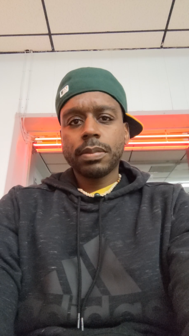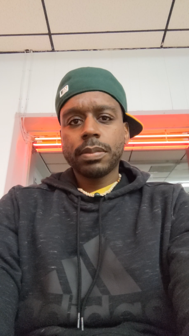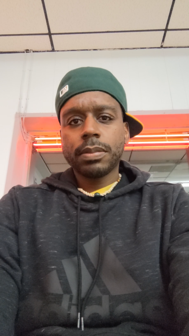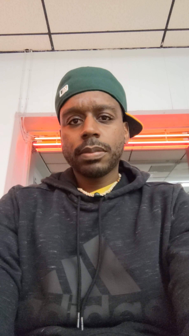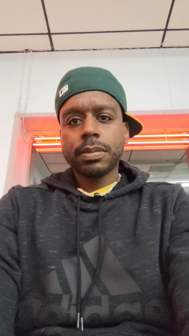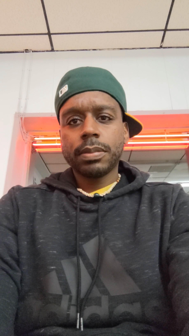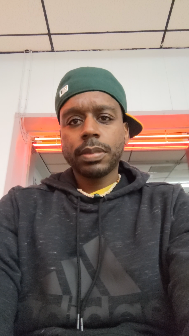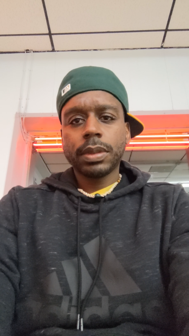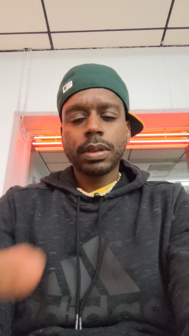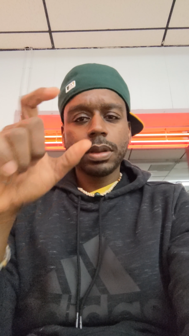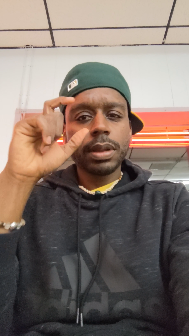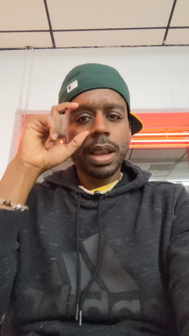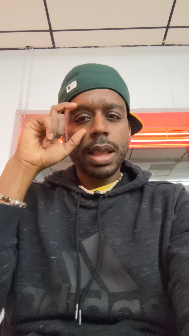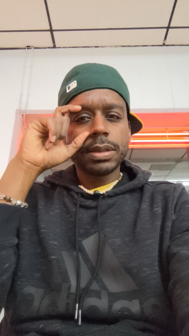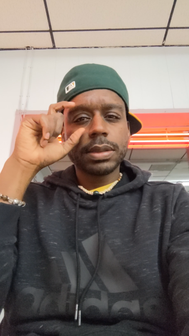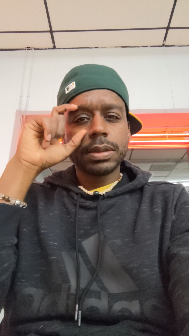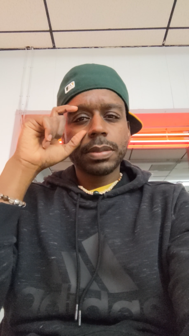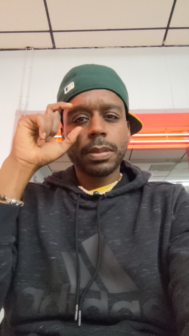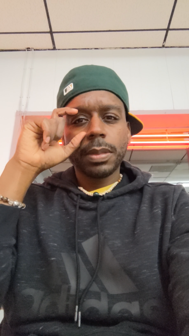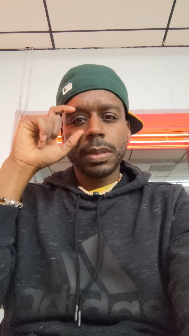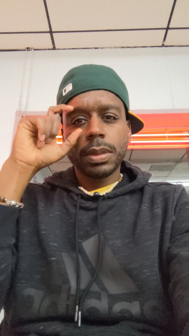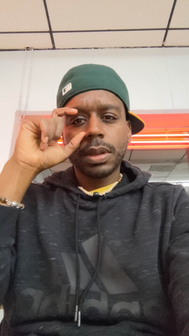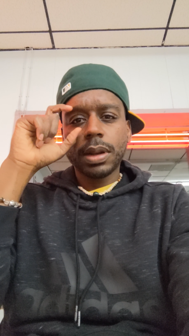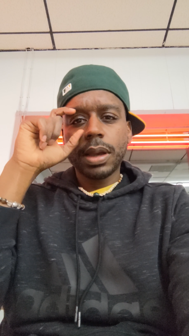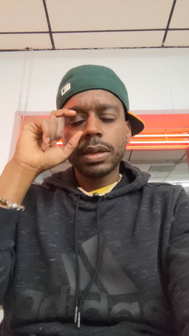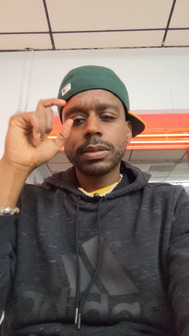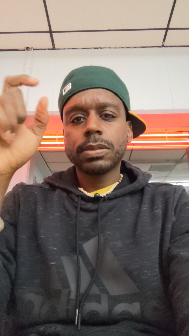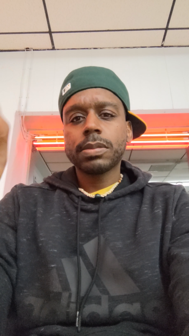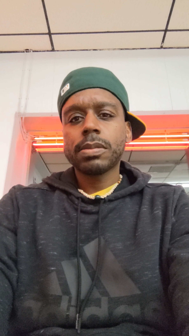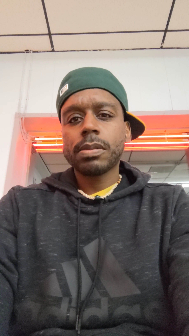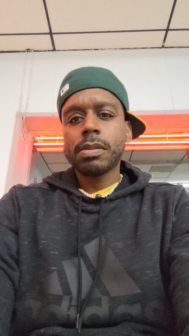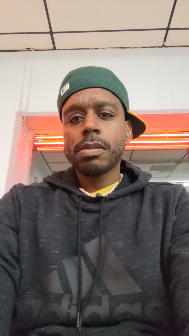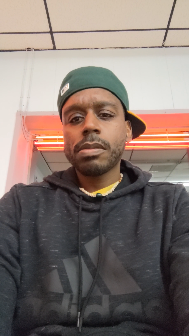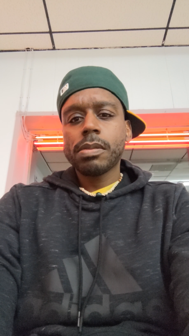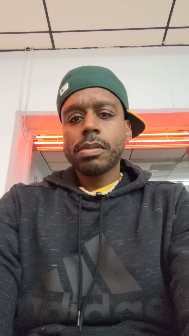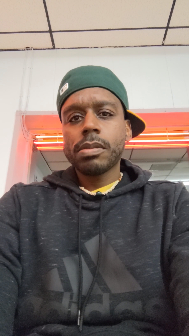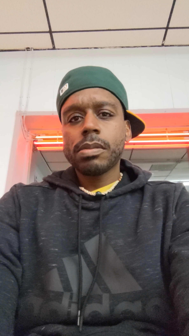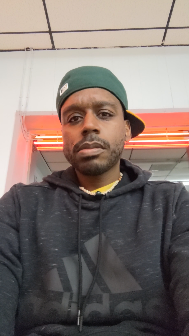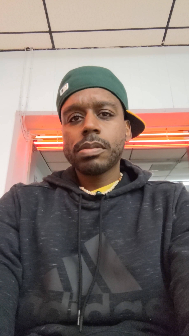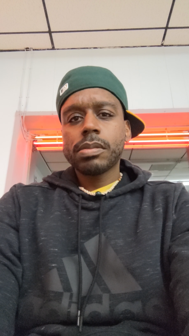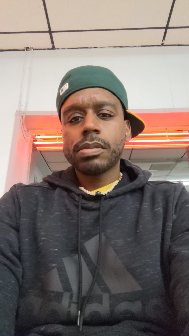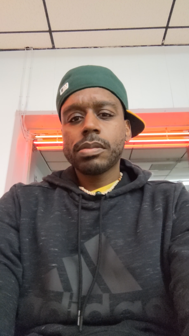glasses